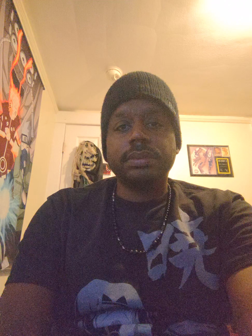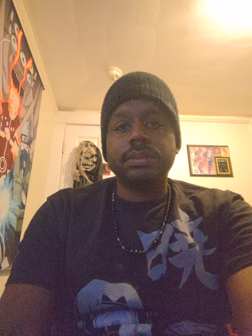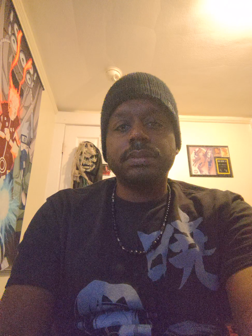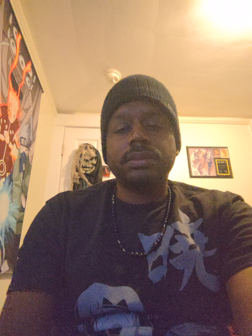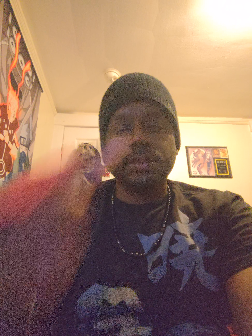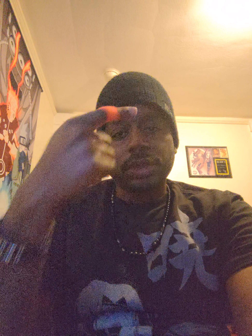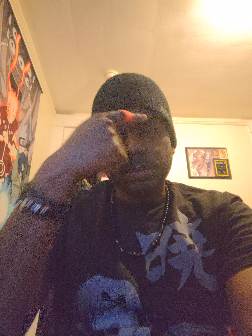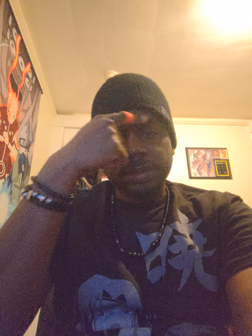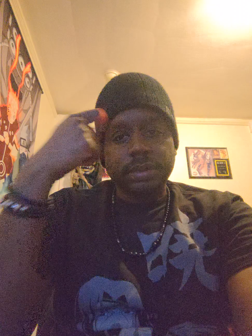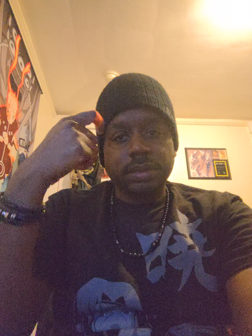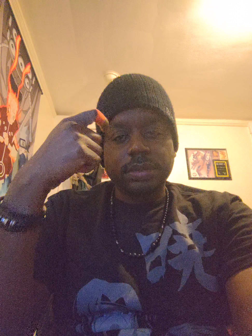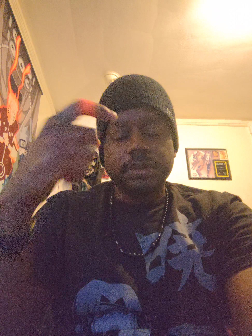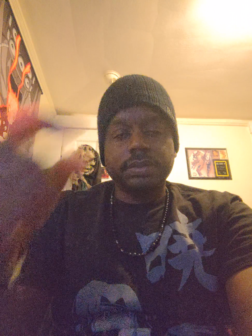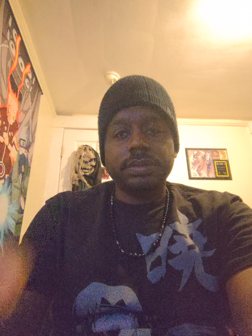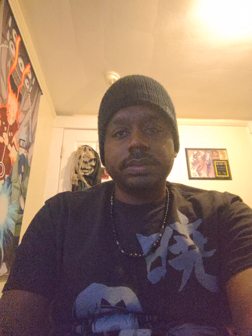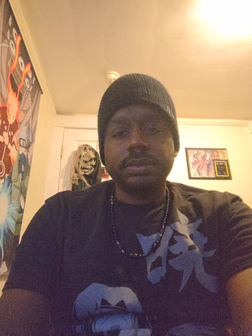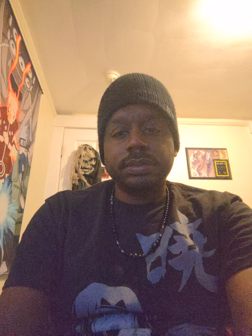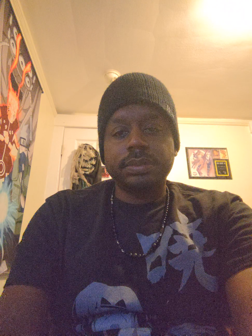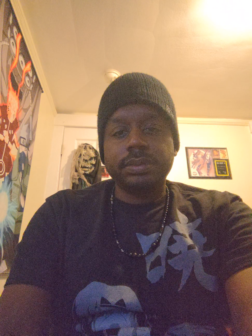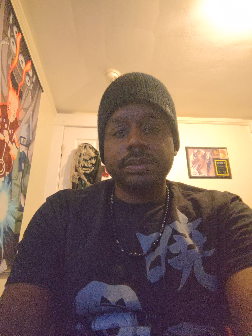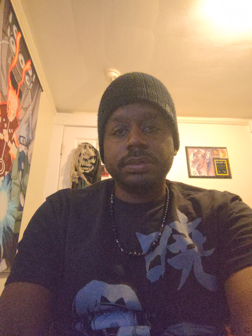because